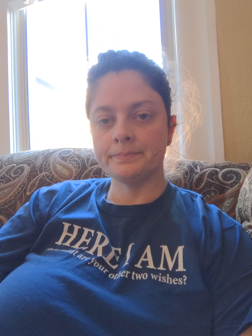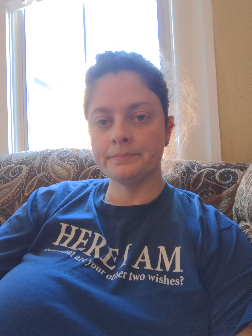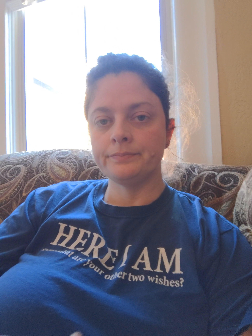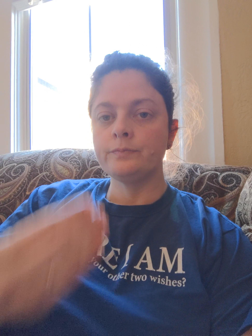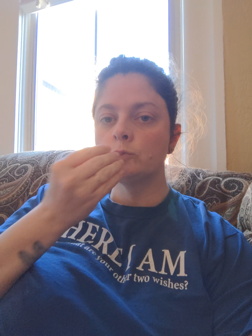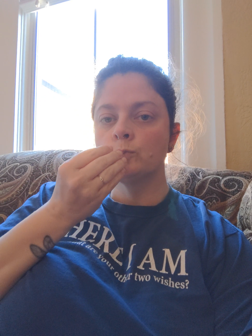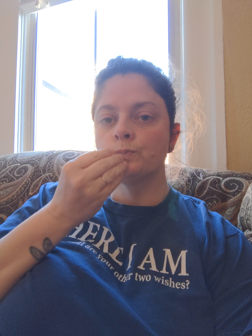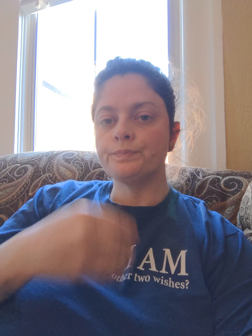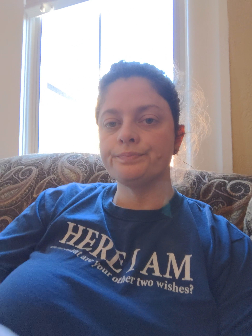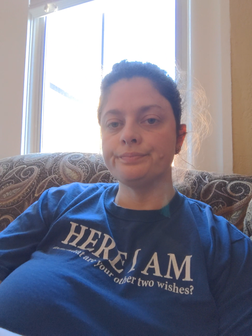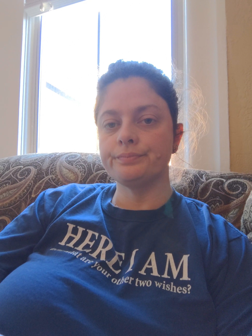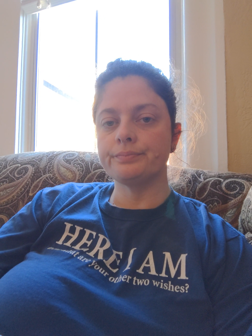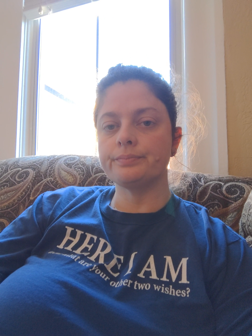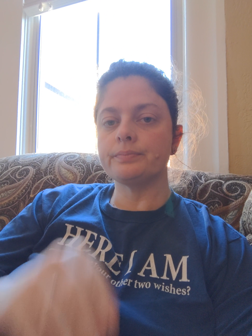food